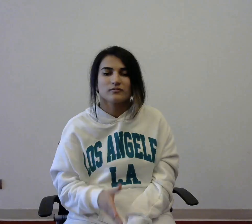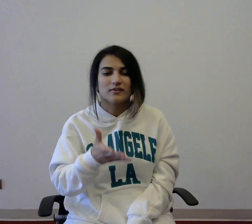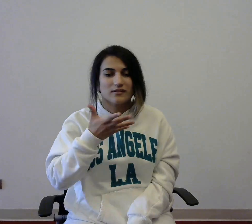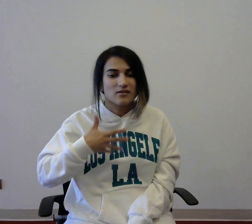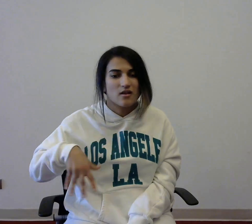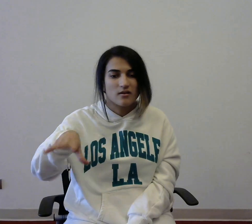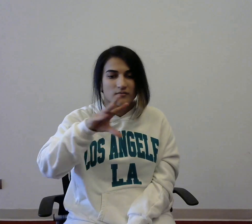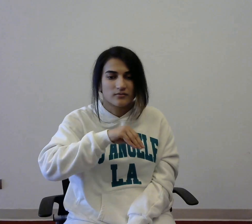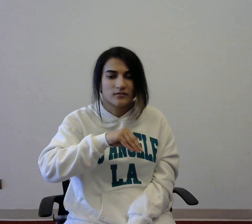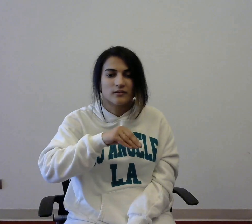hamı